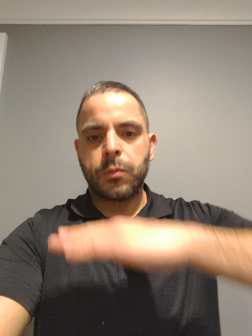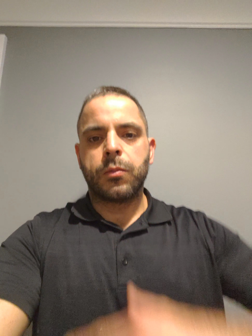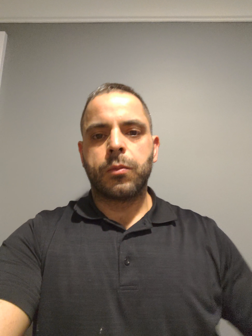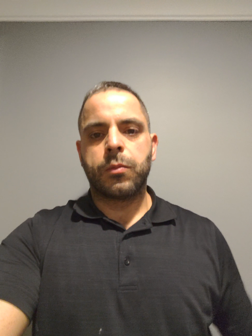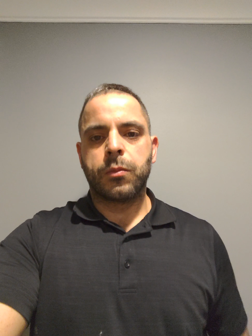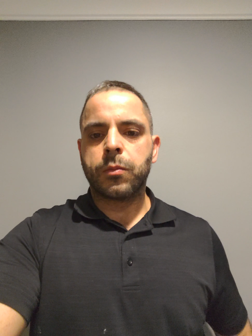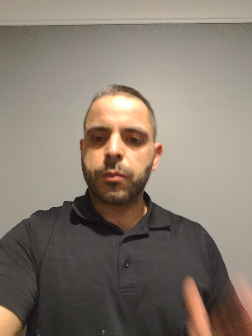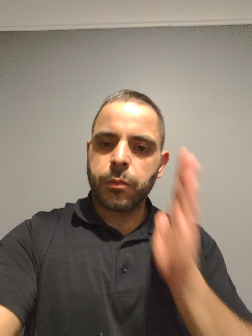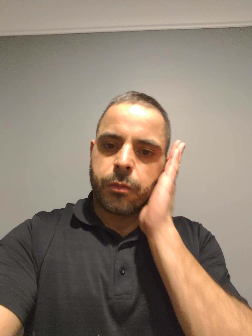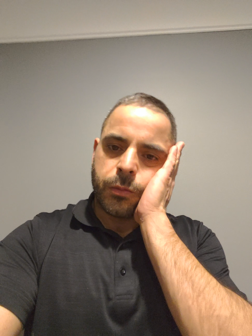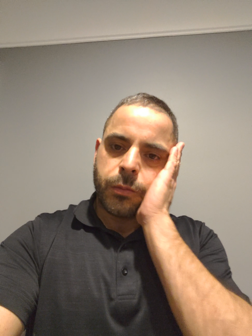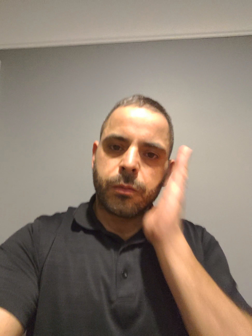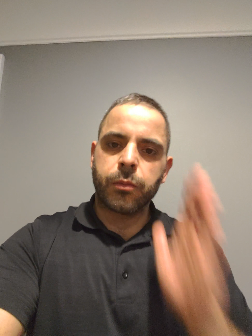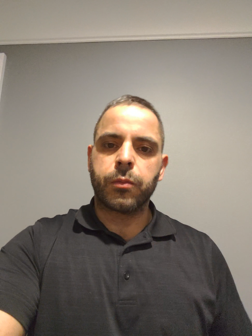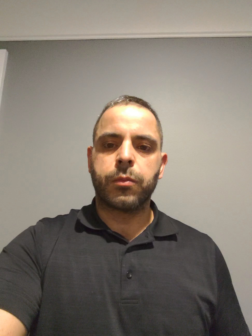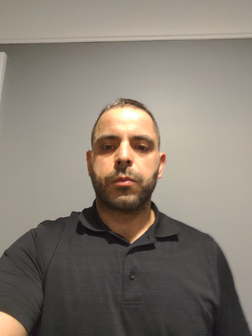bed